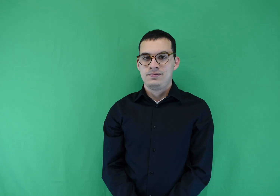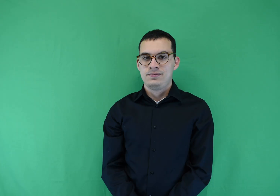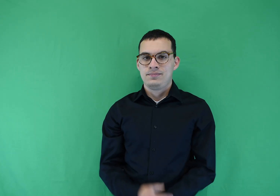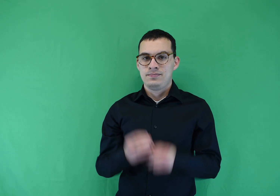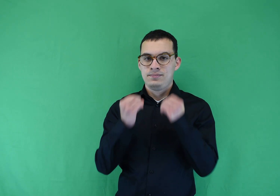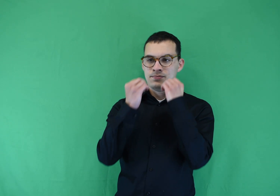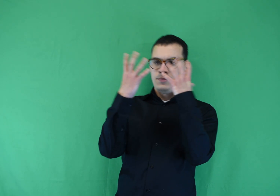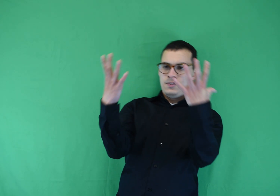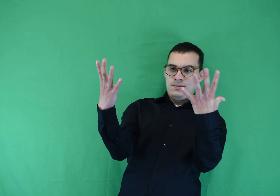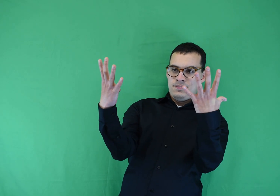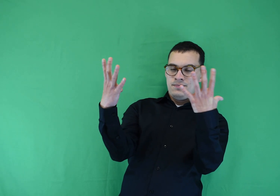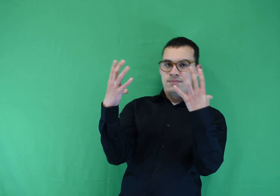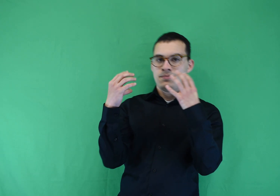rostro hinchado